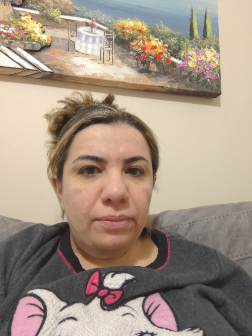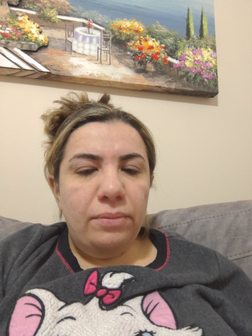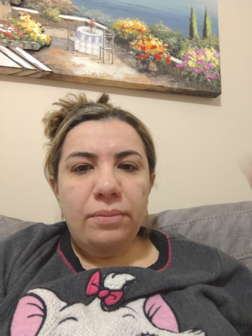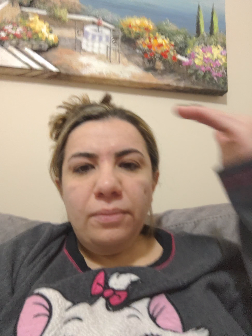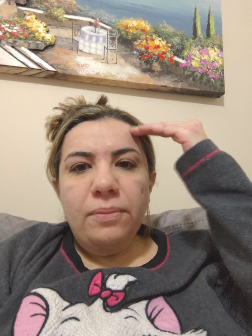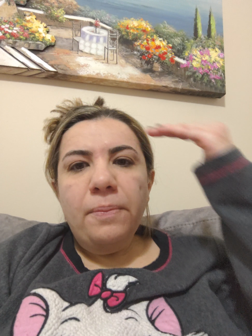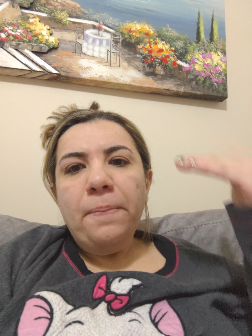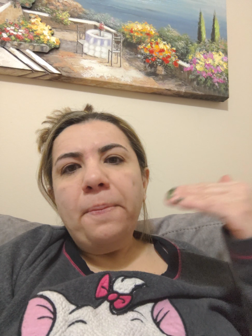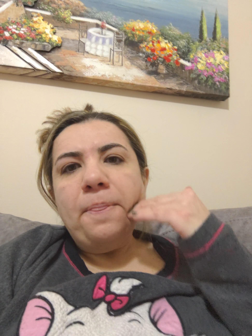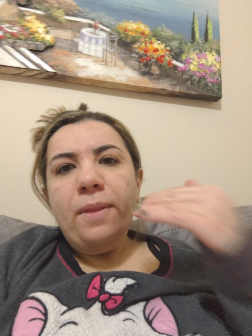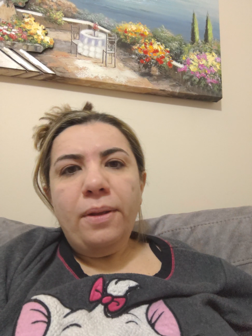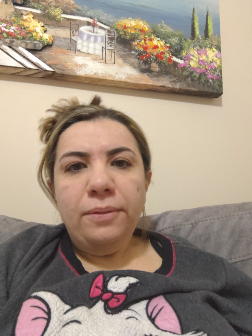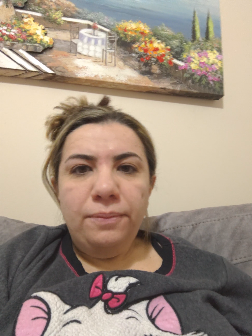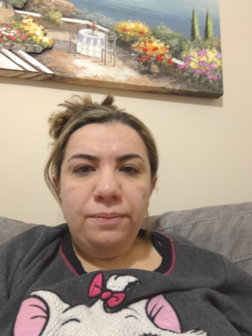head